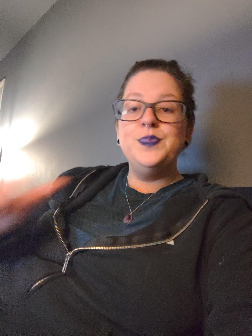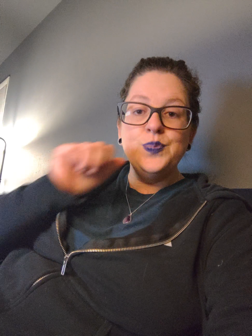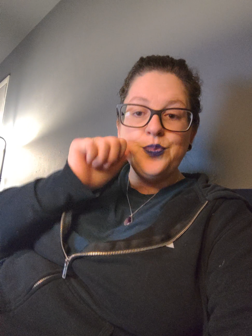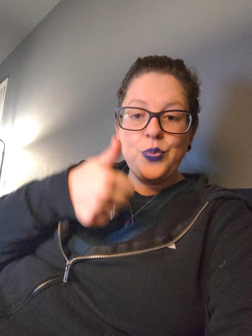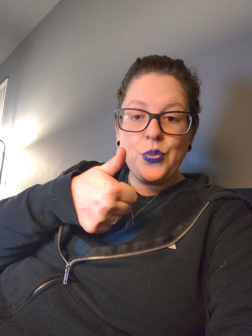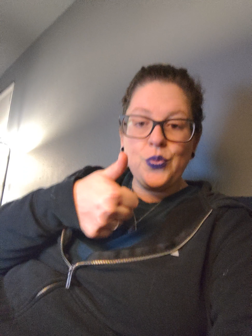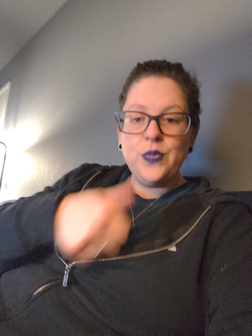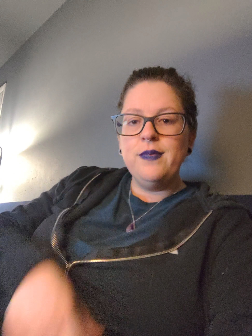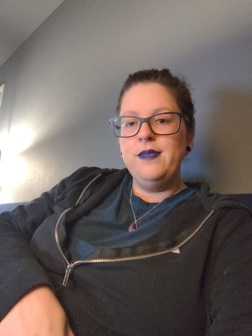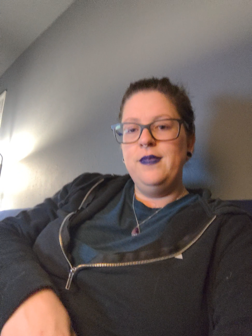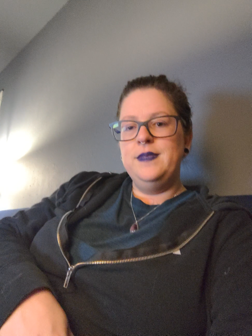tomorrow